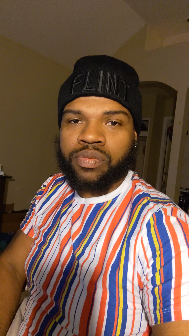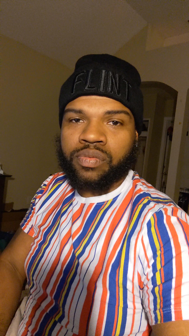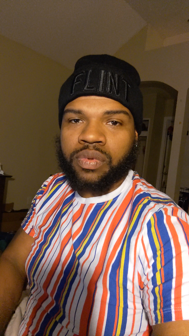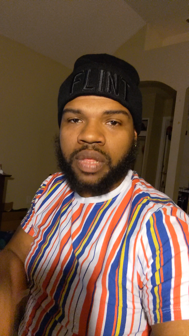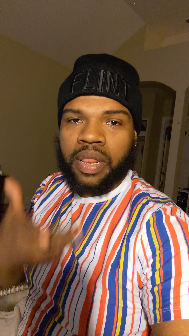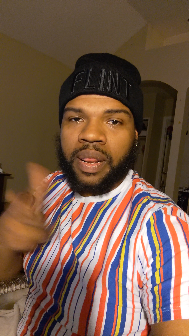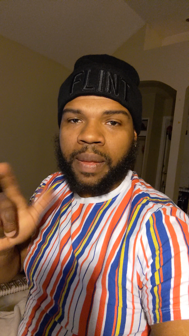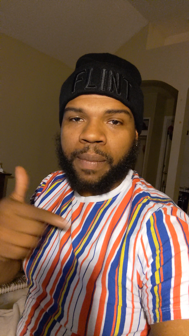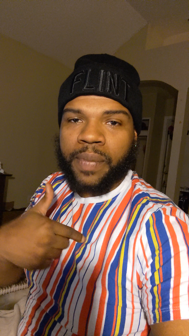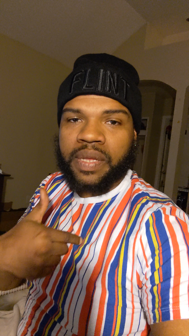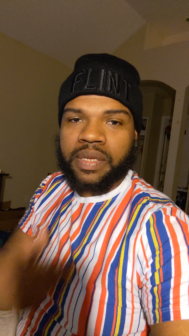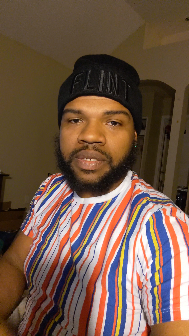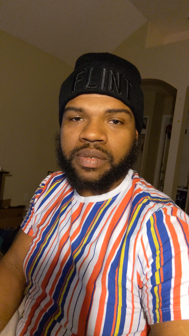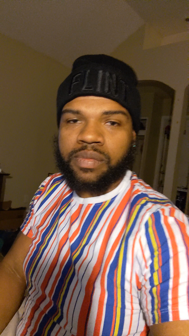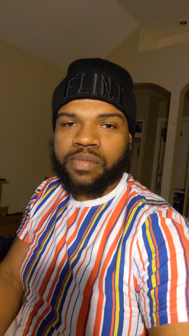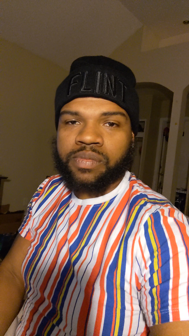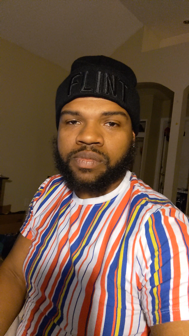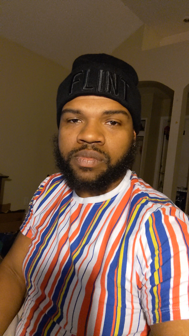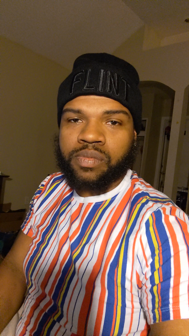let me